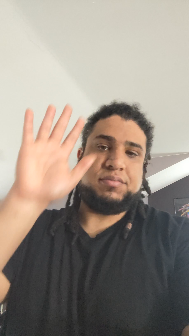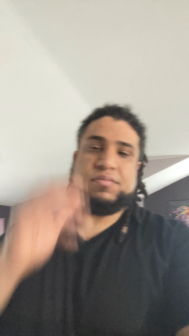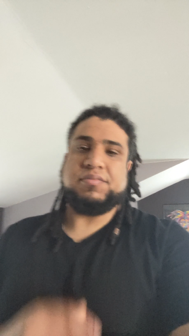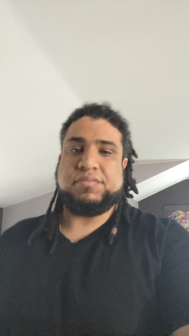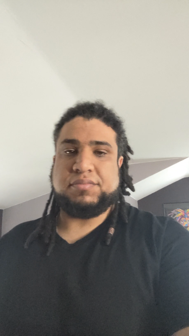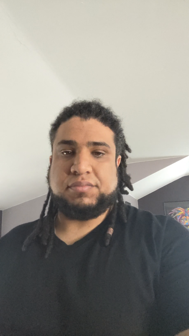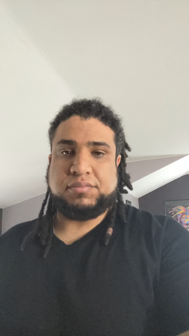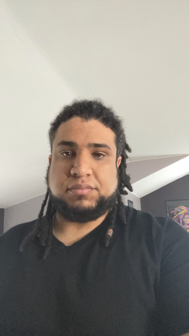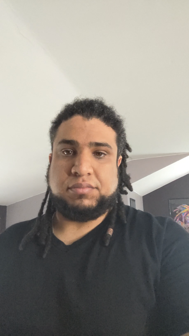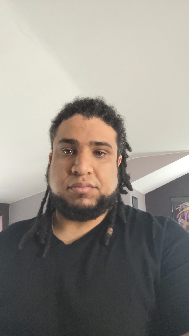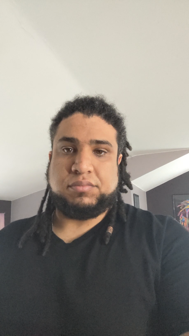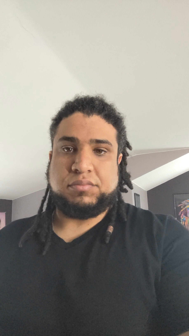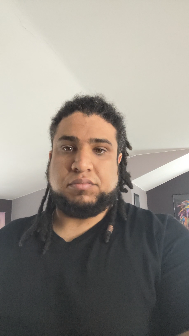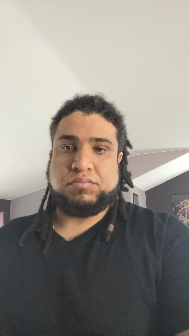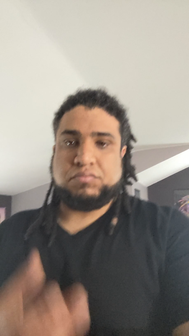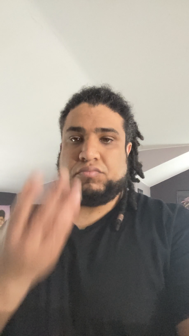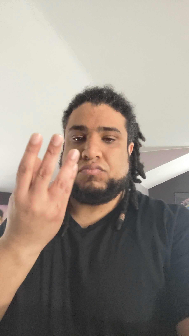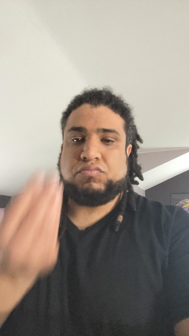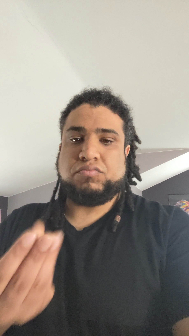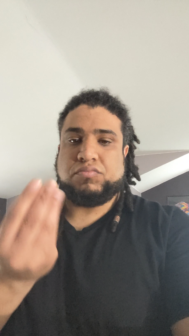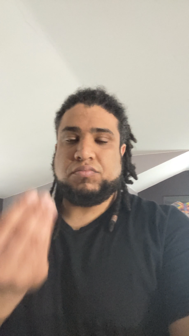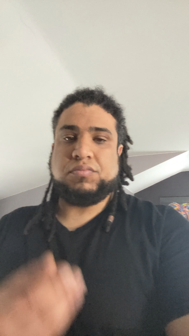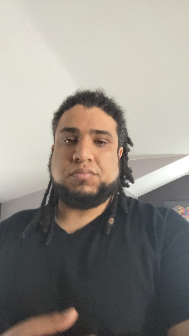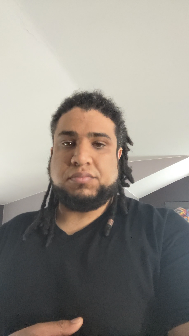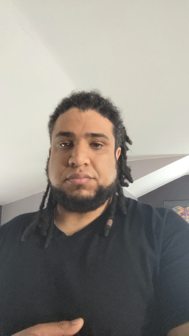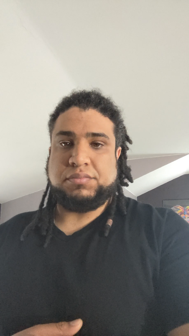gentle